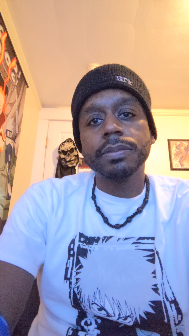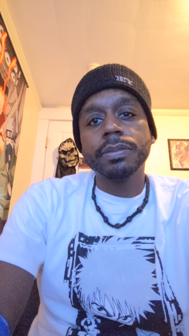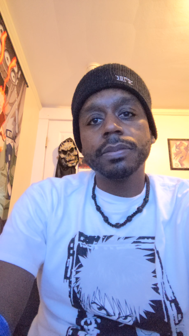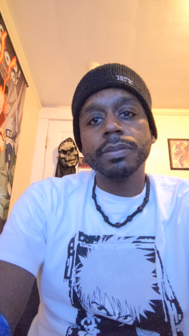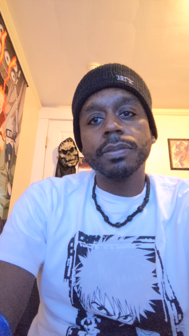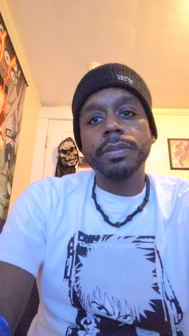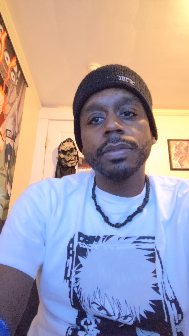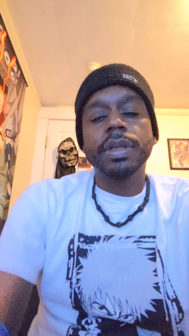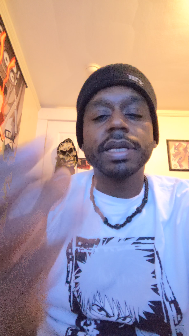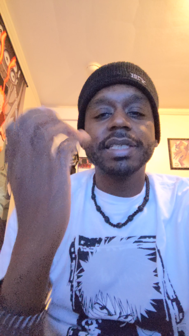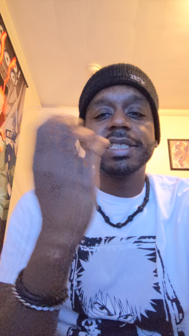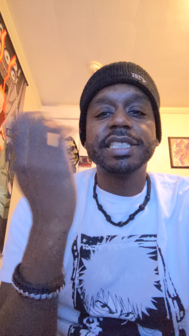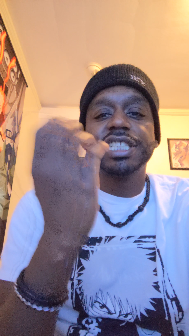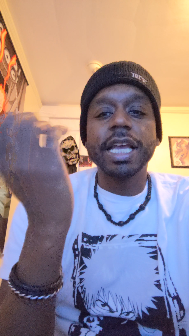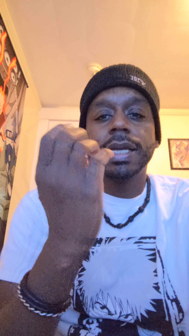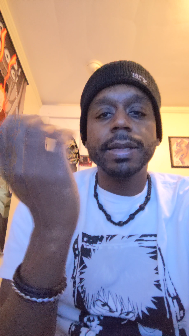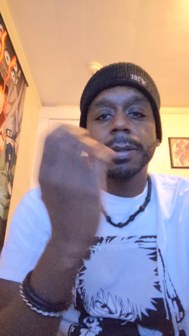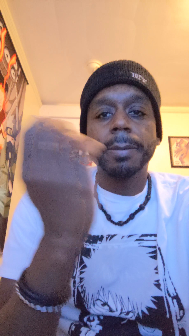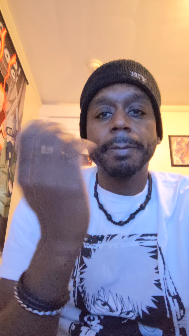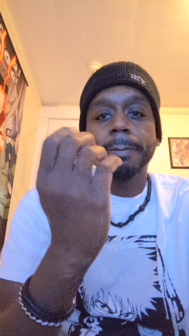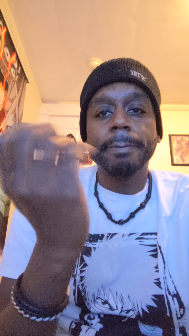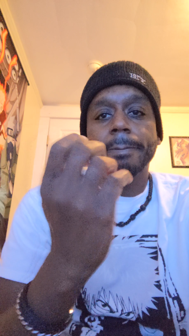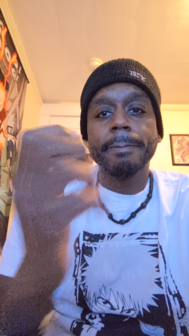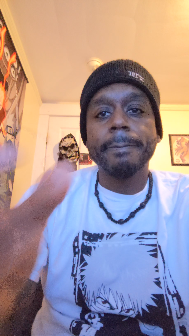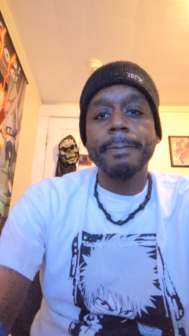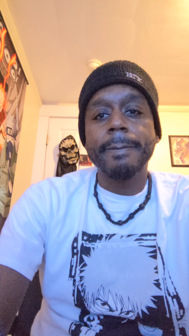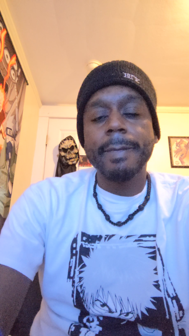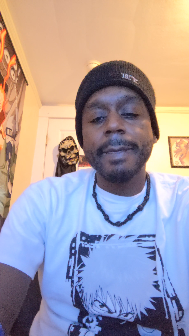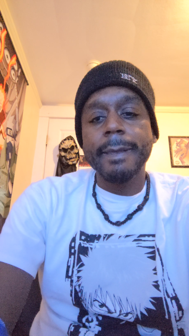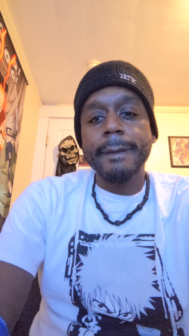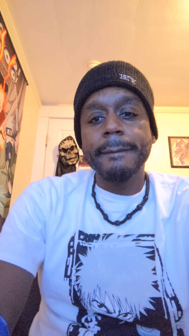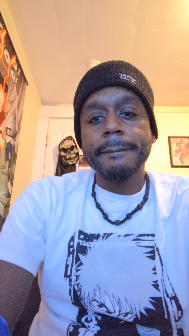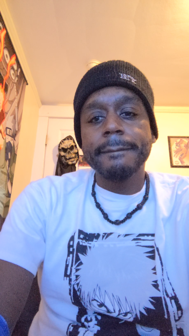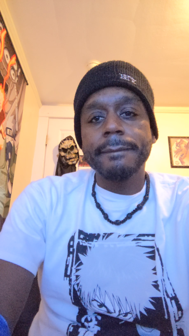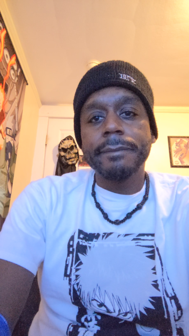shake